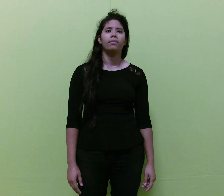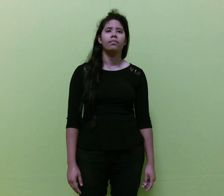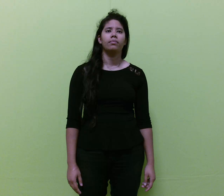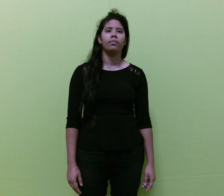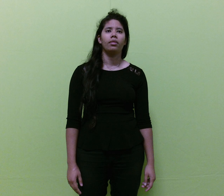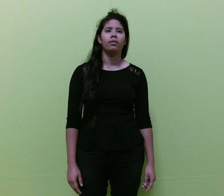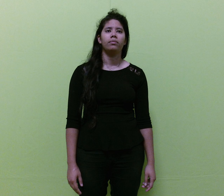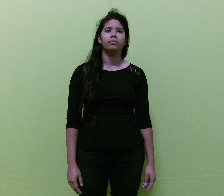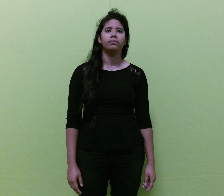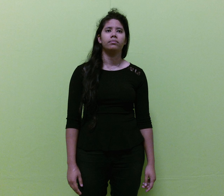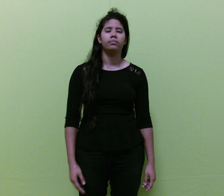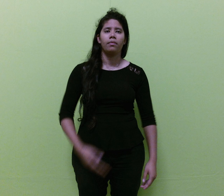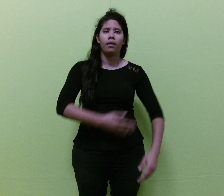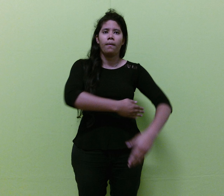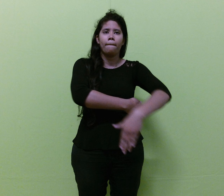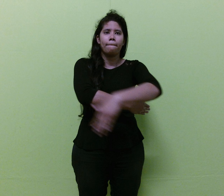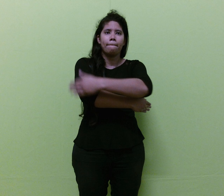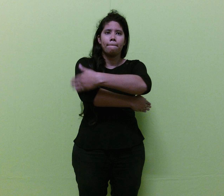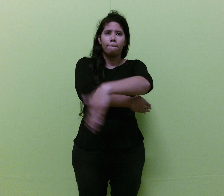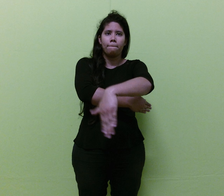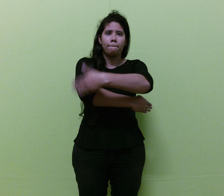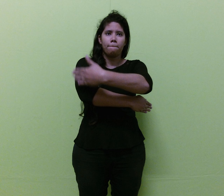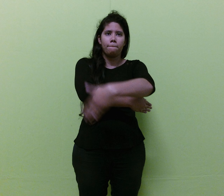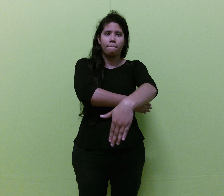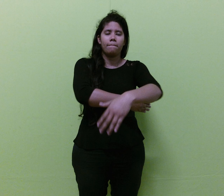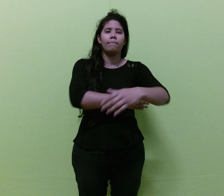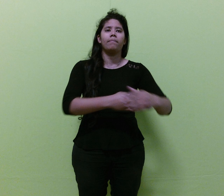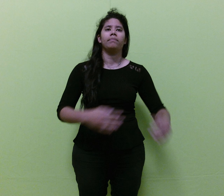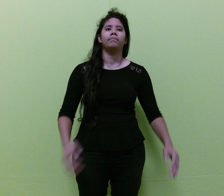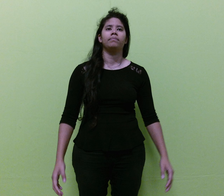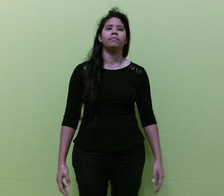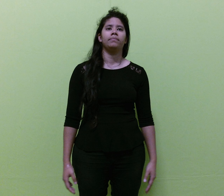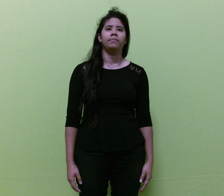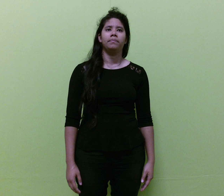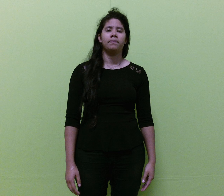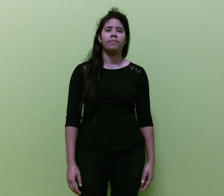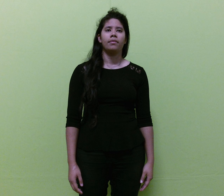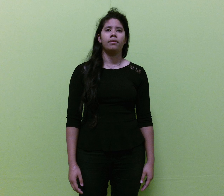esquina